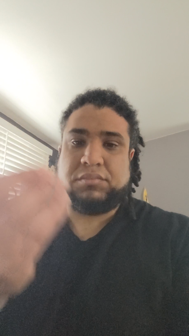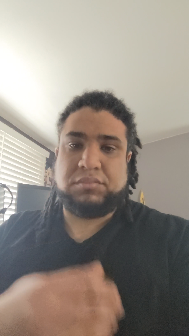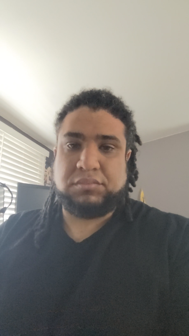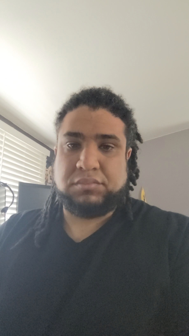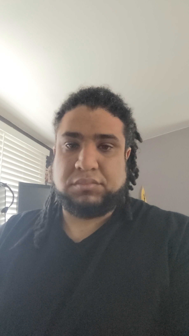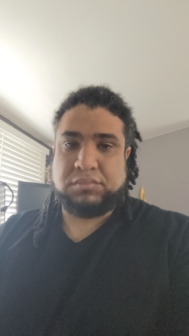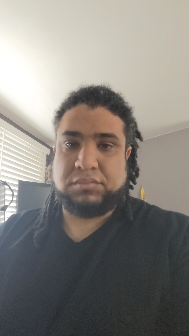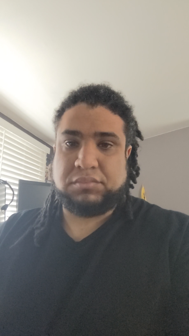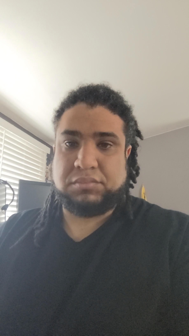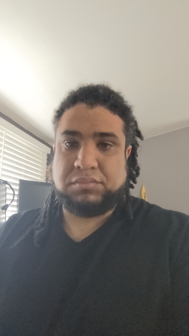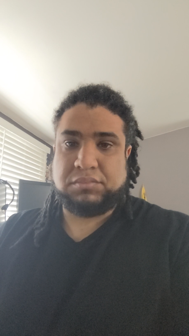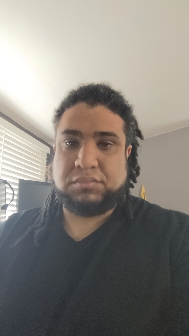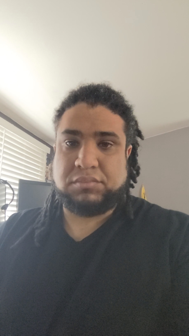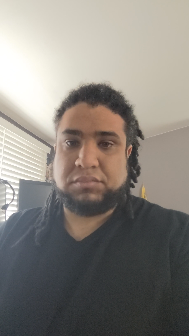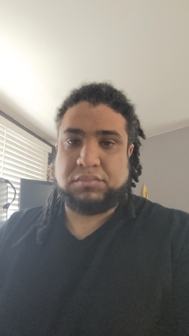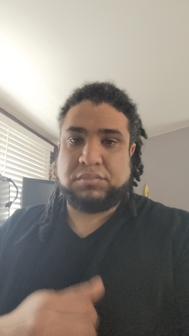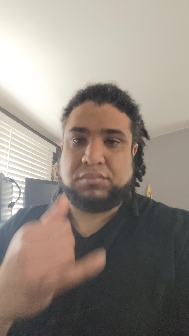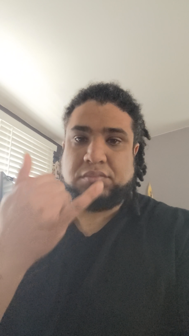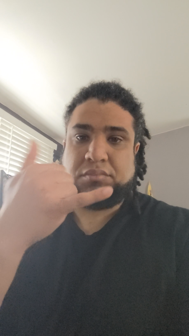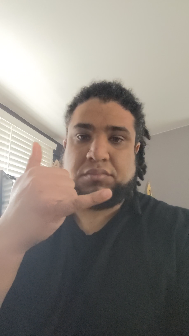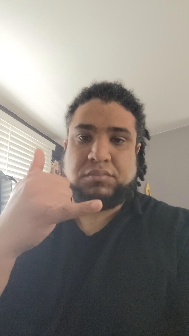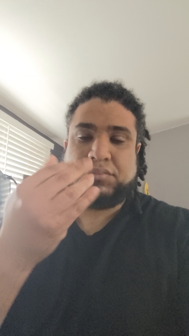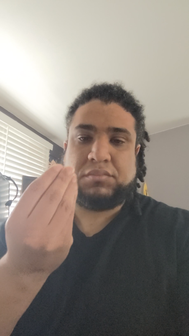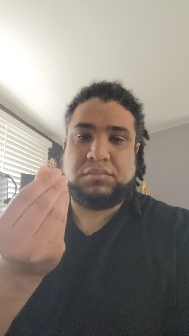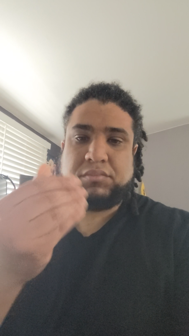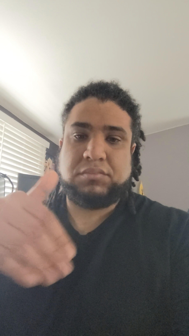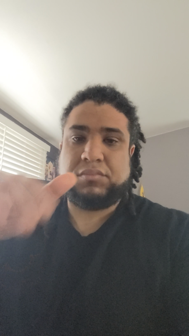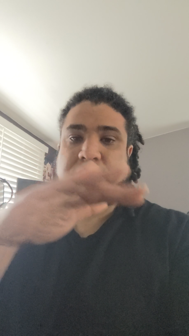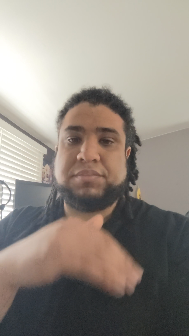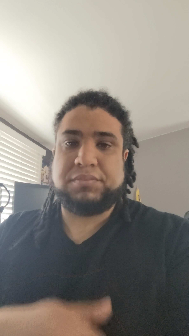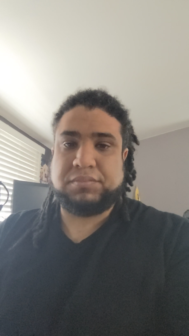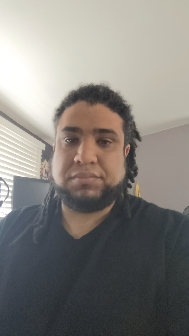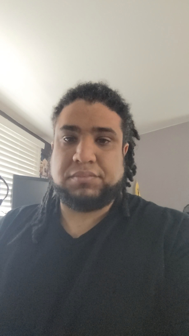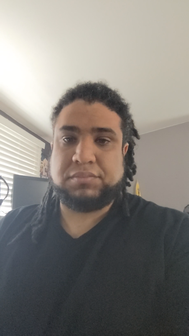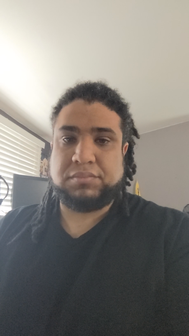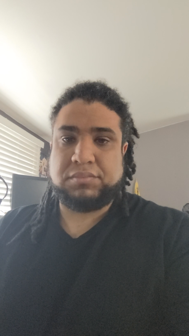playground